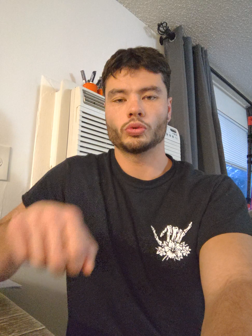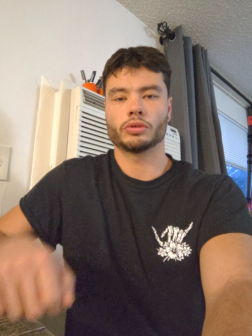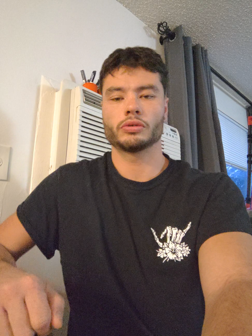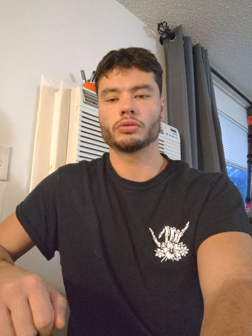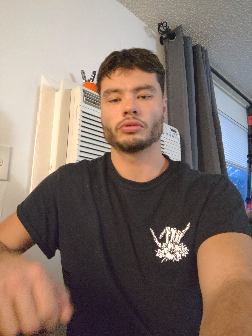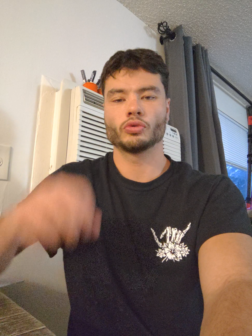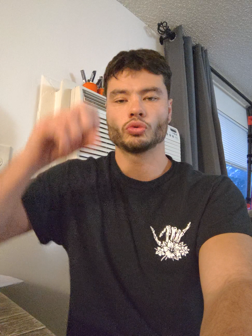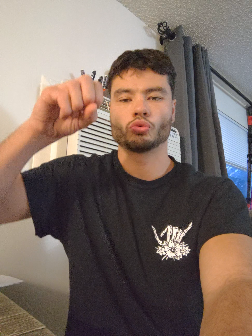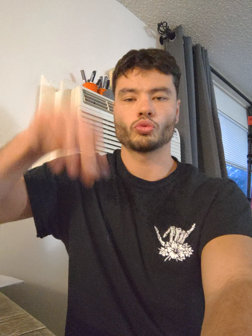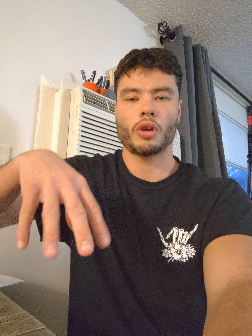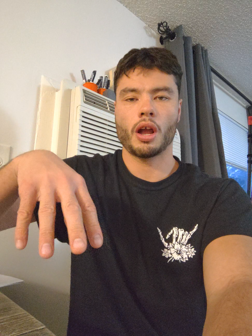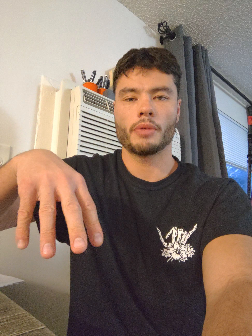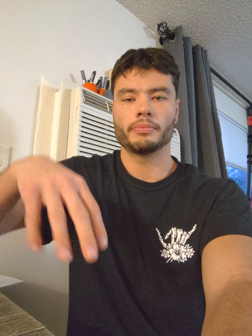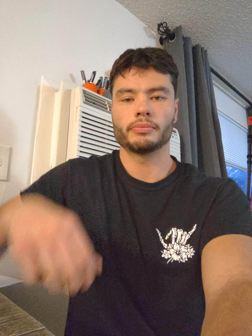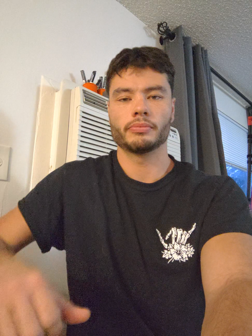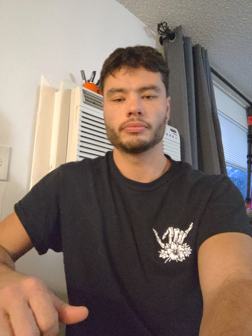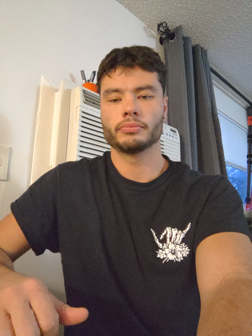drop